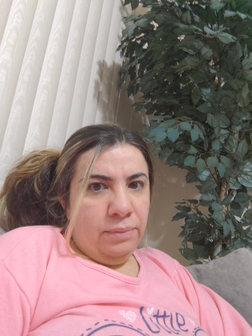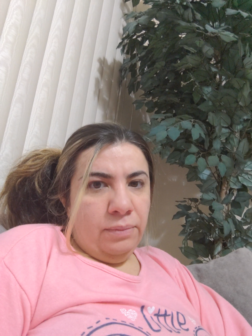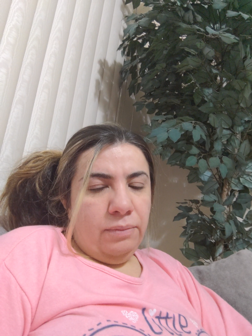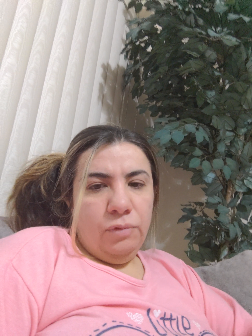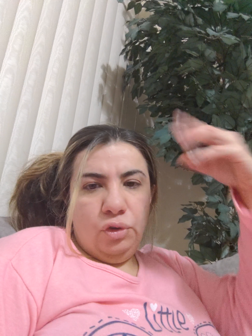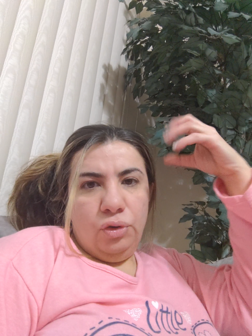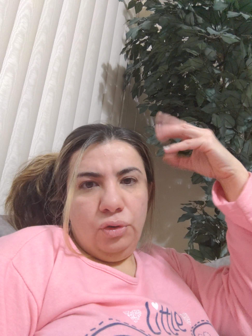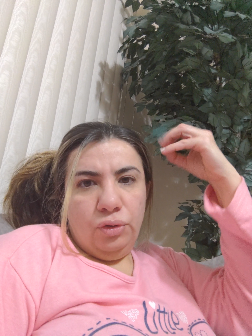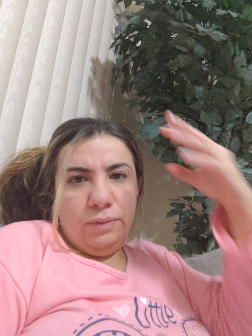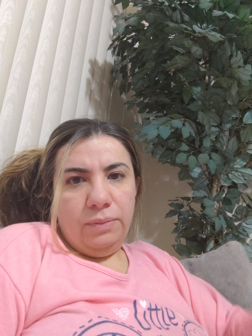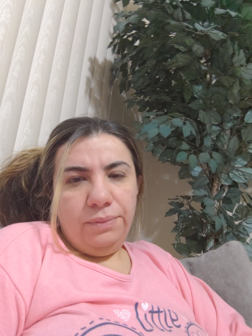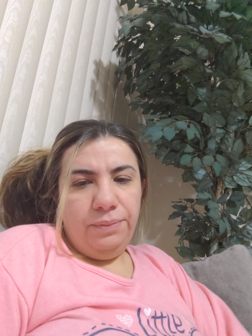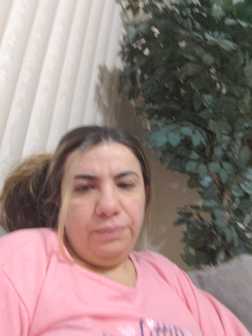shower